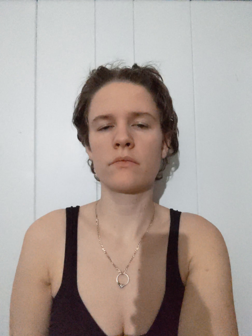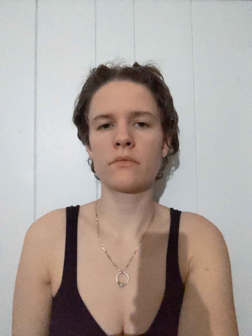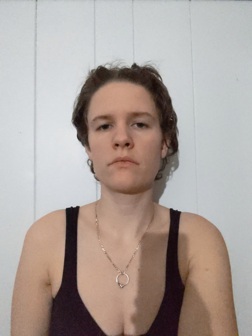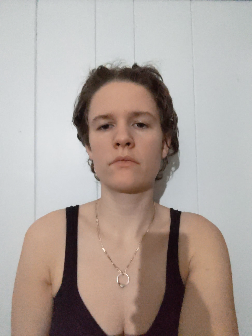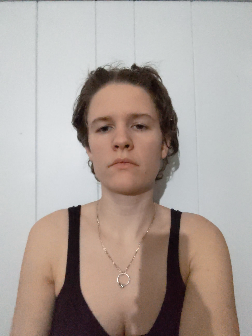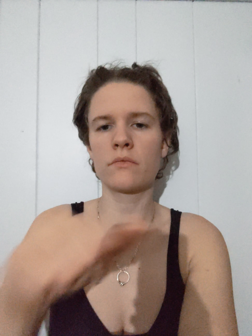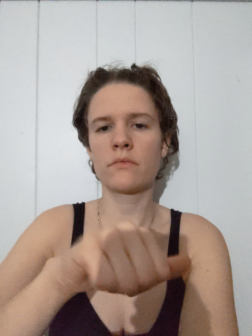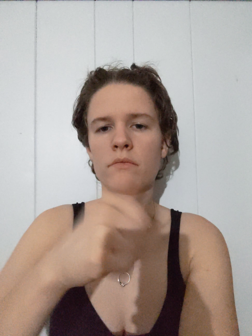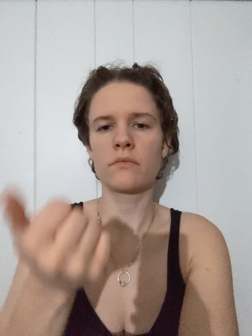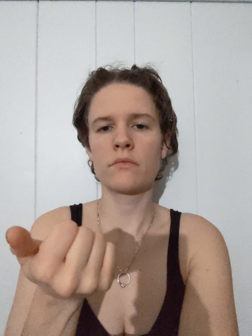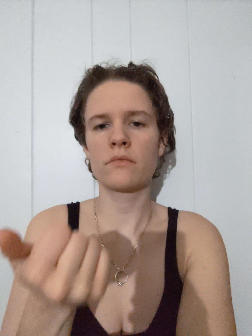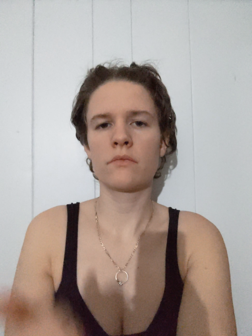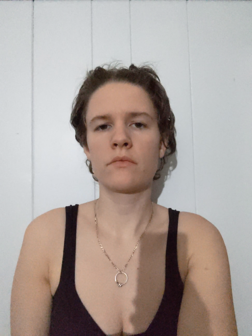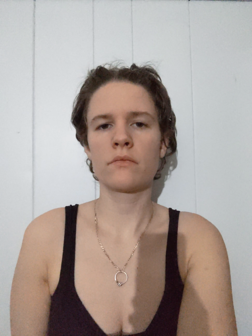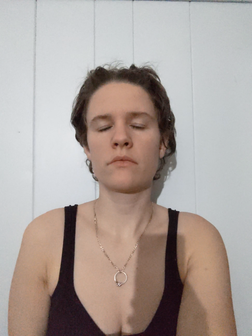another